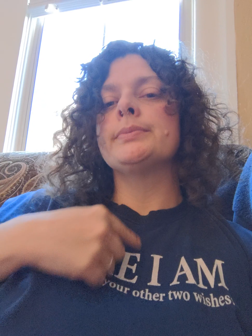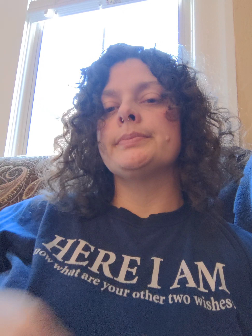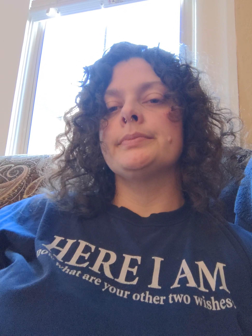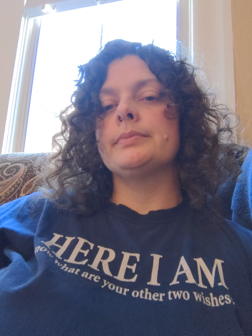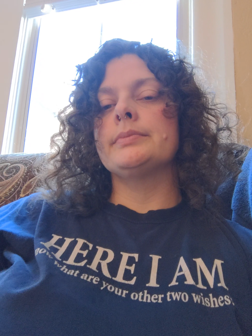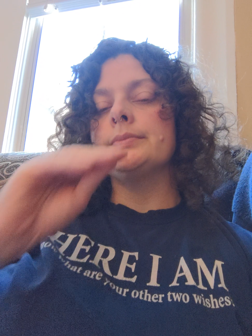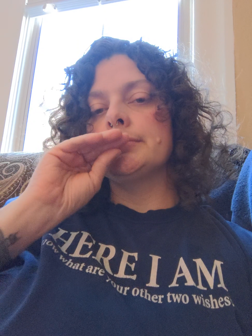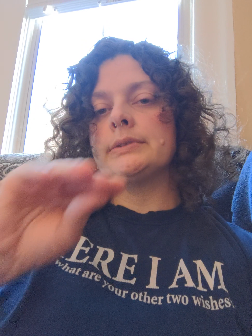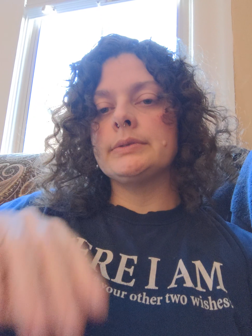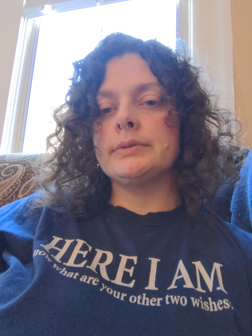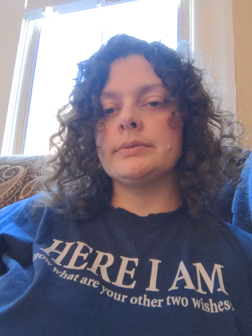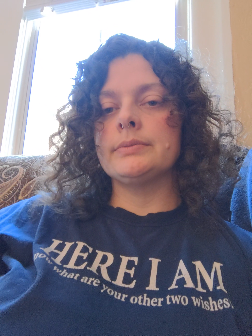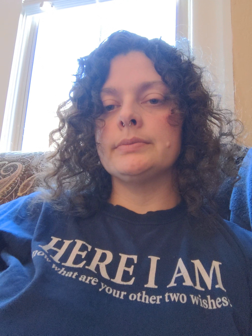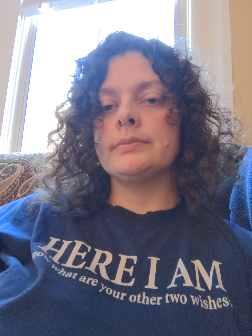kiss